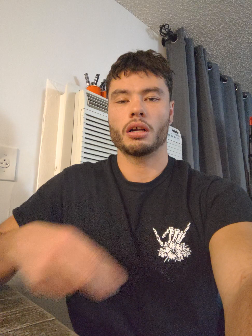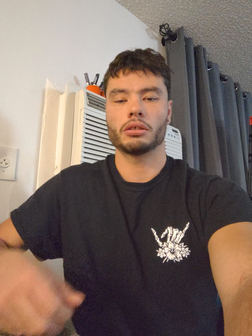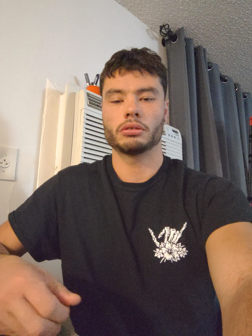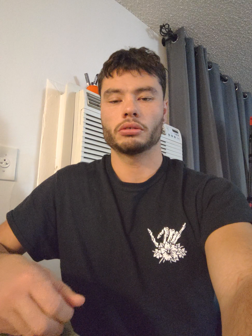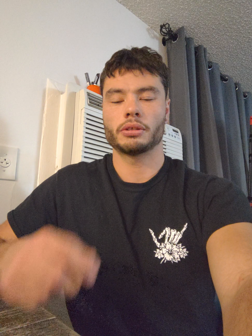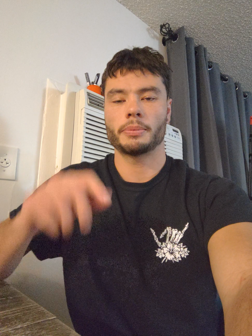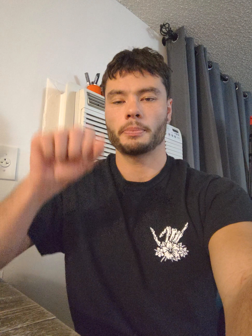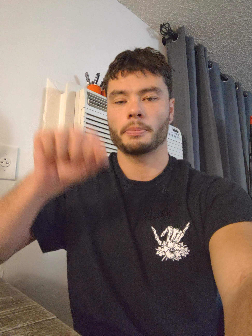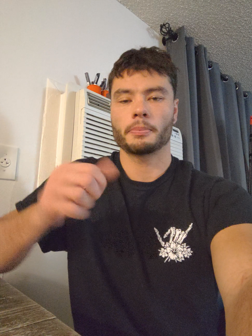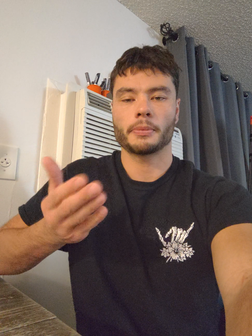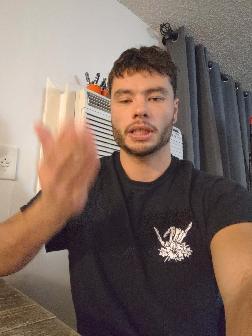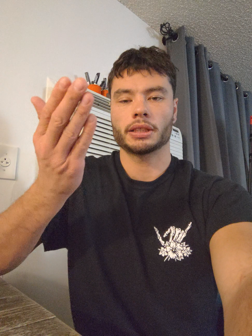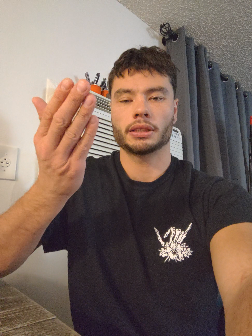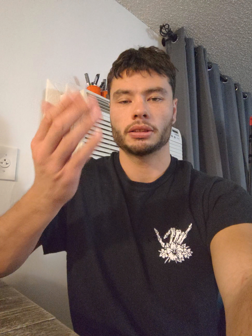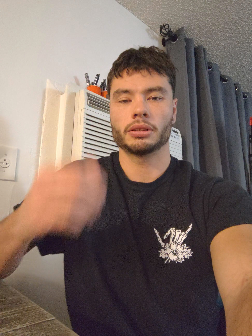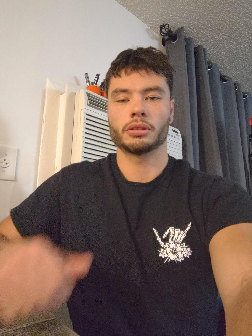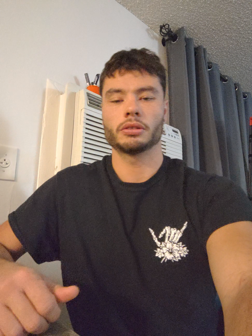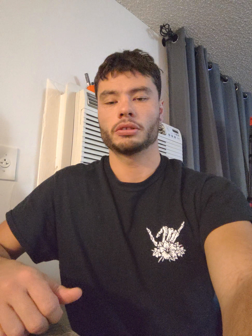mitten